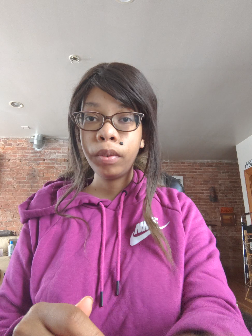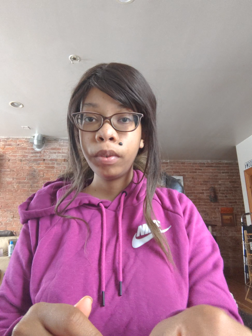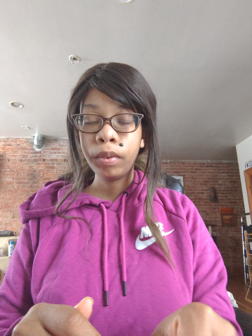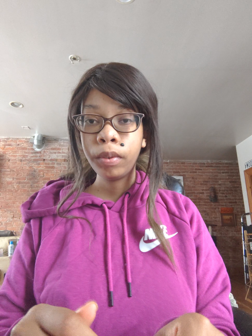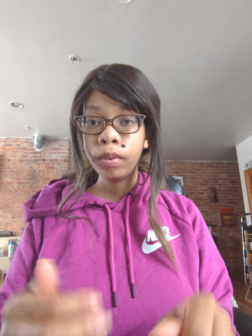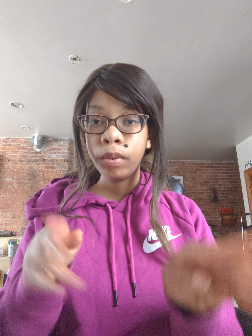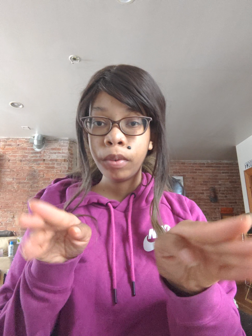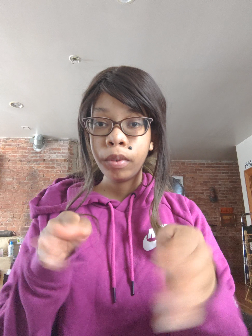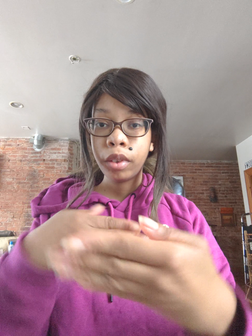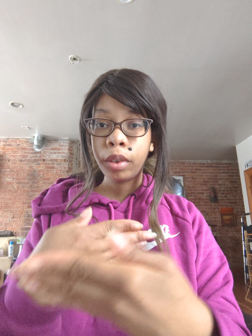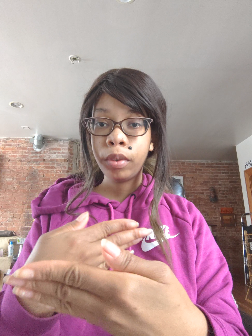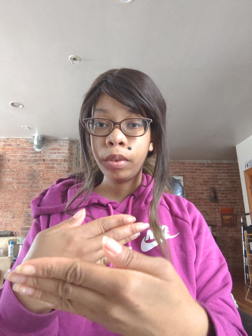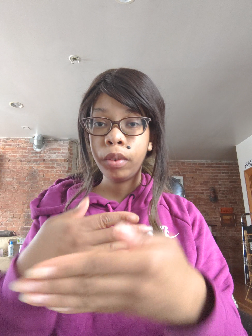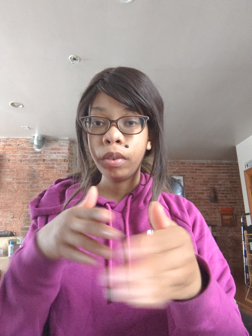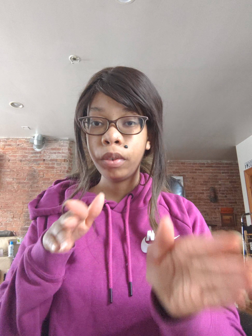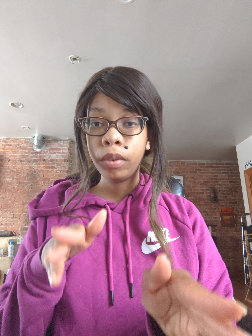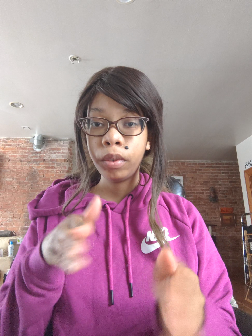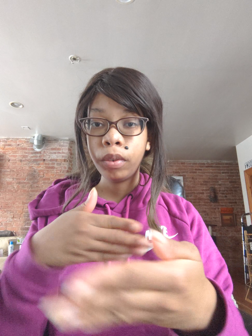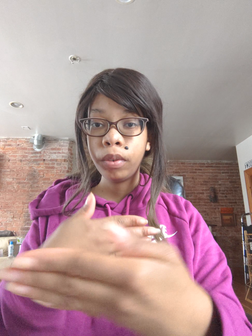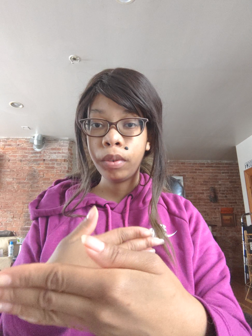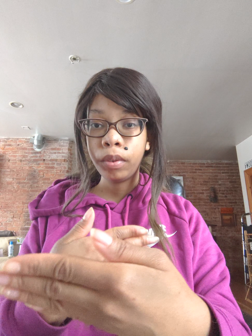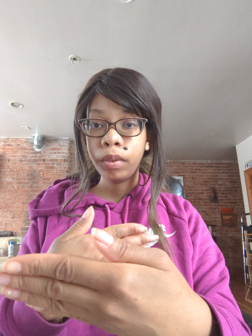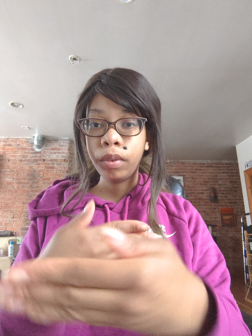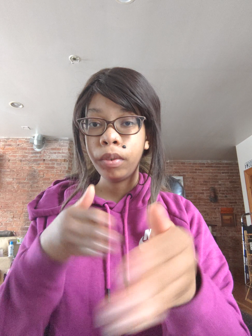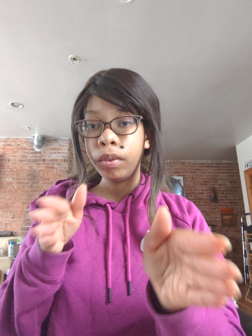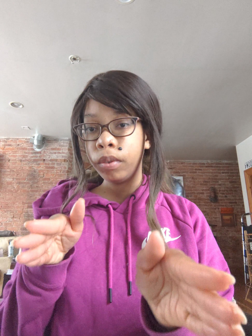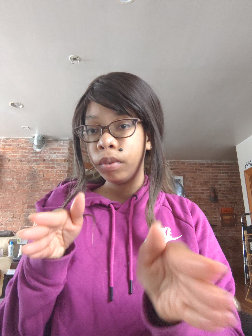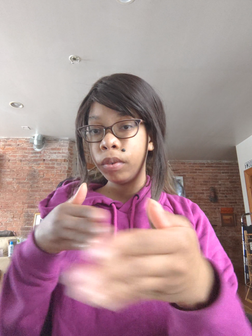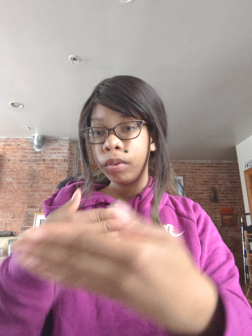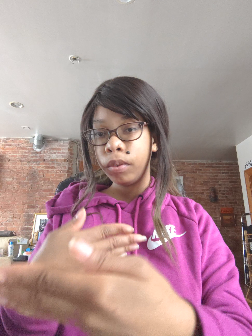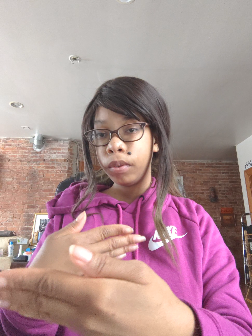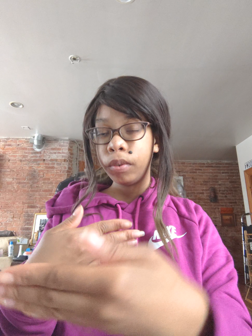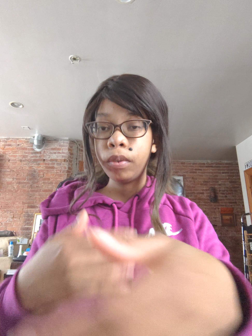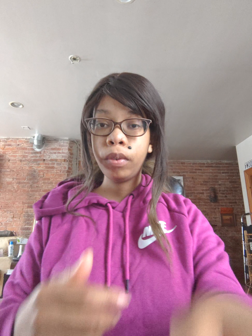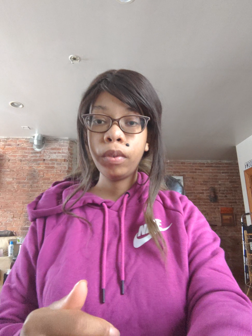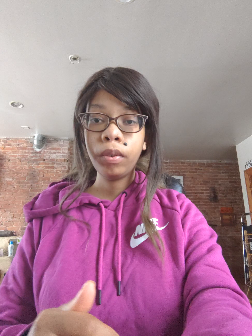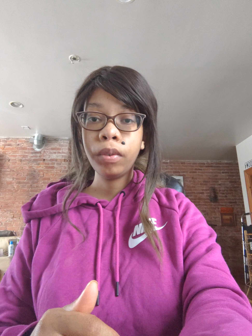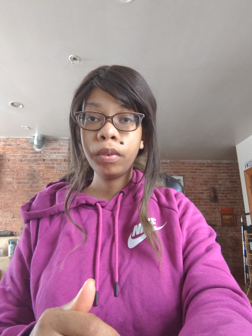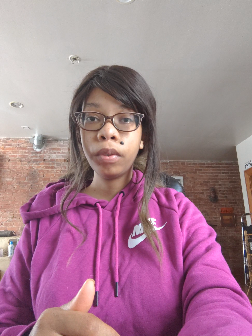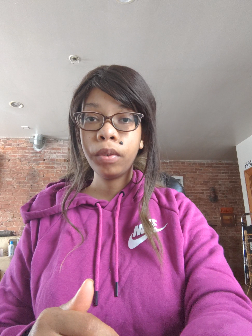room